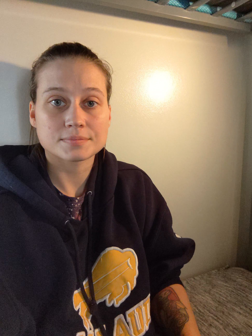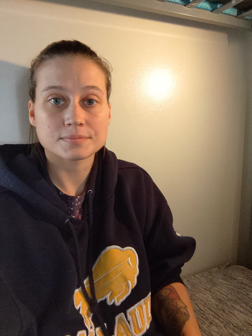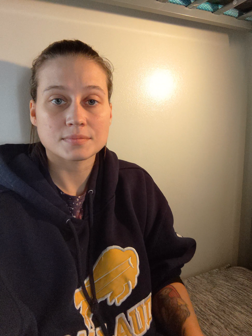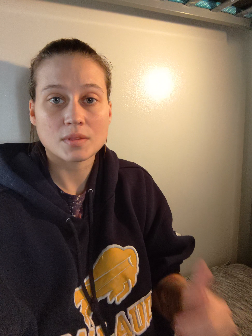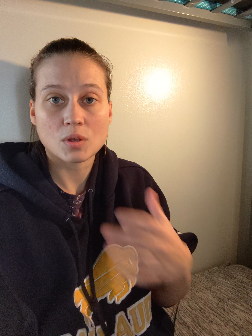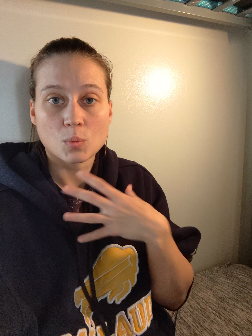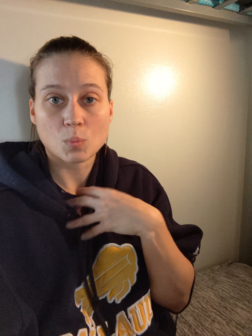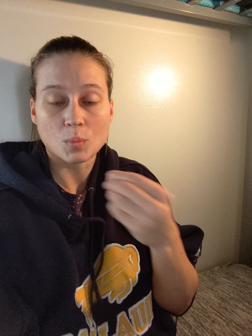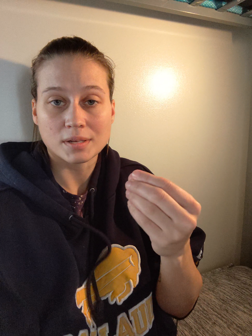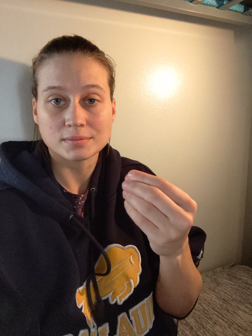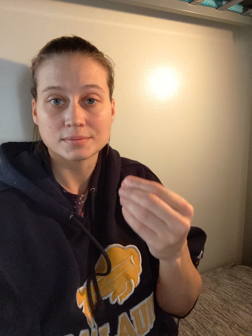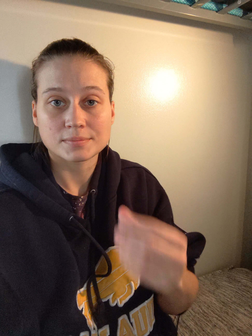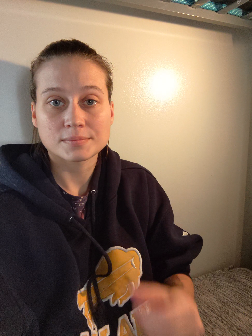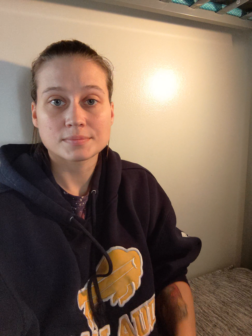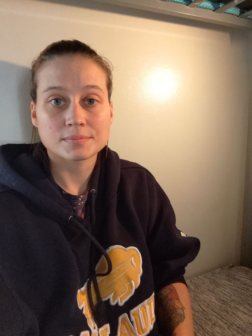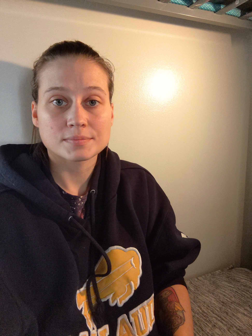white